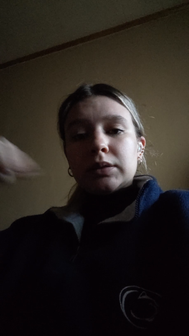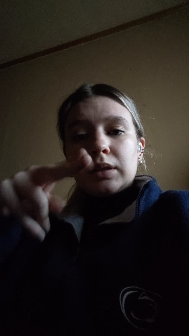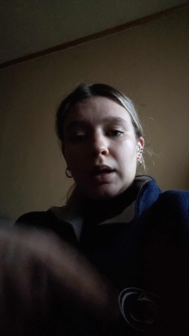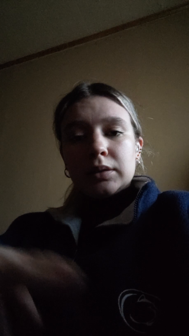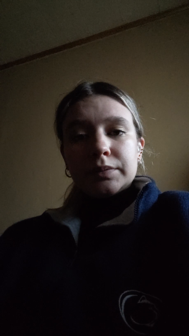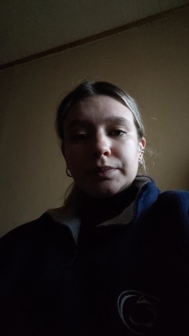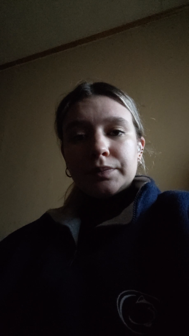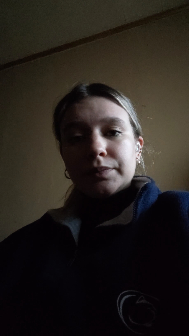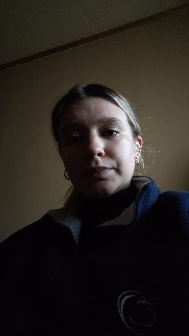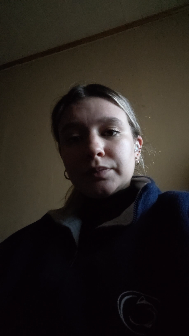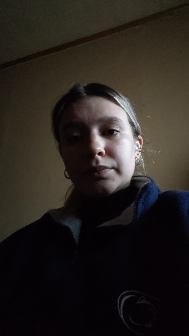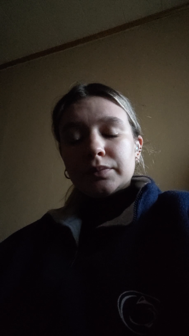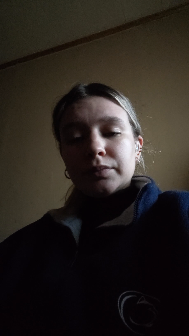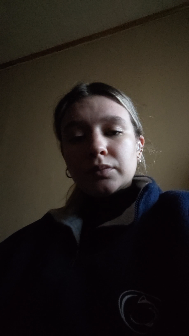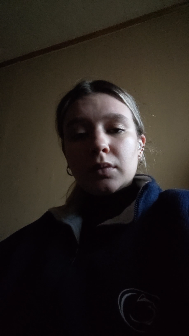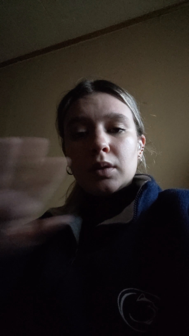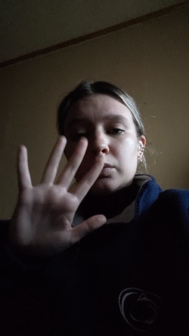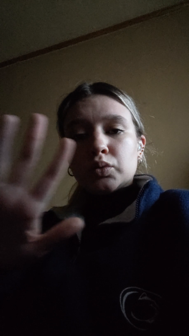push